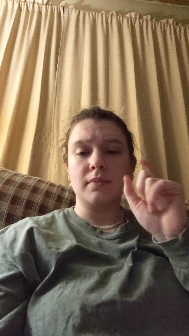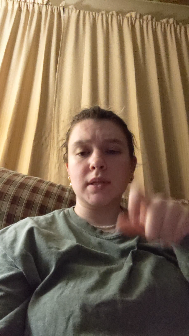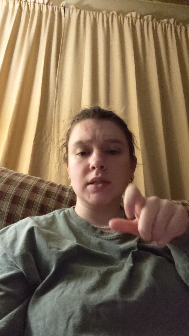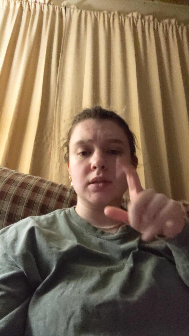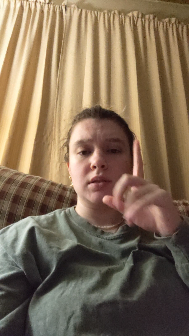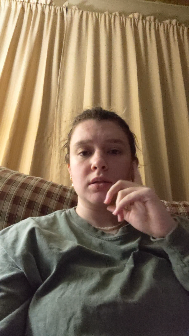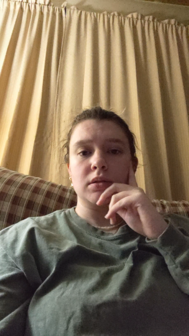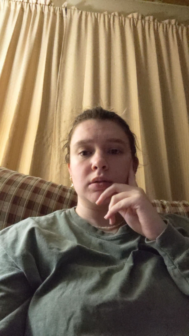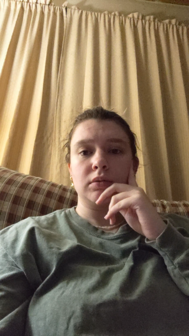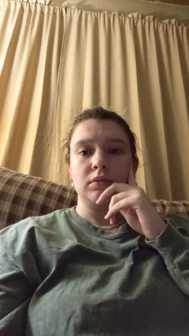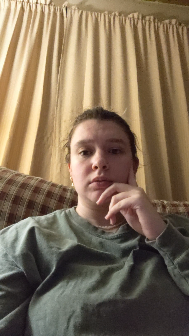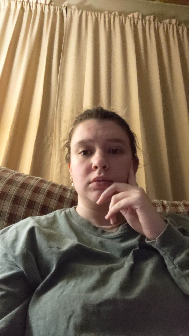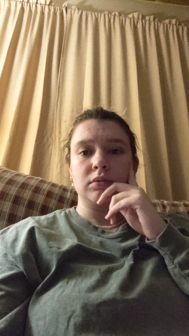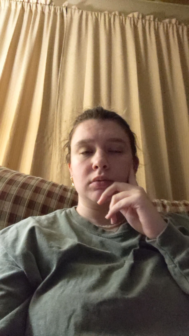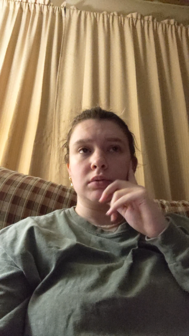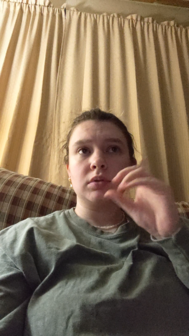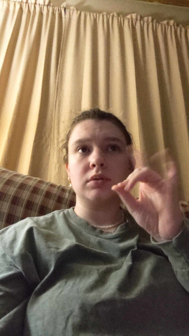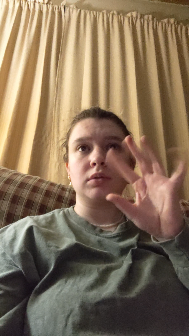did